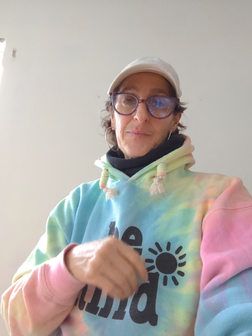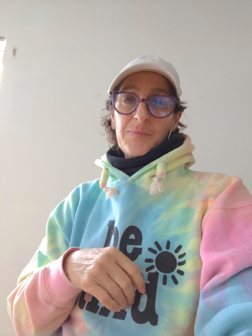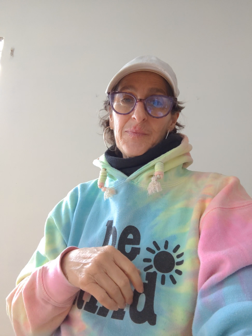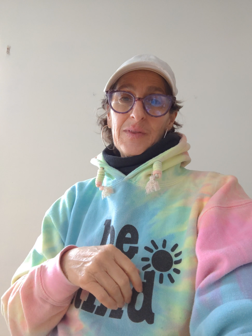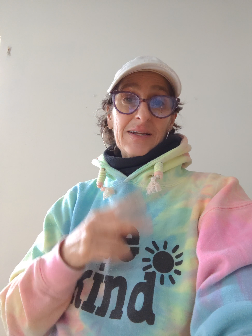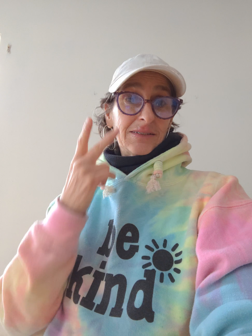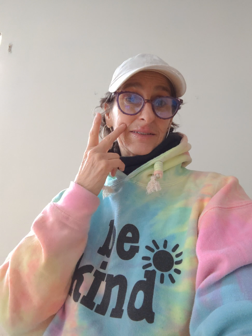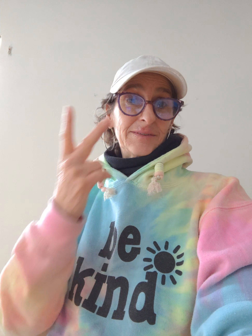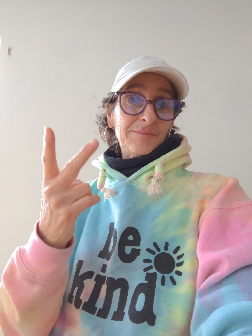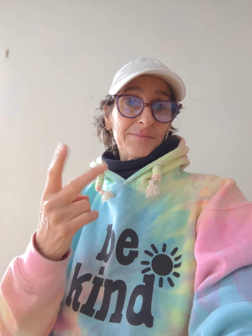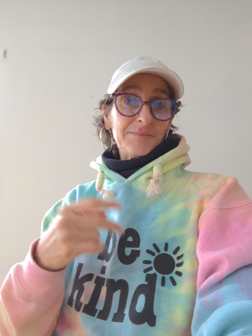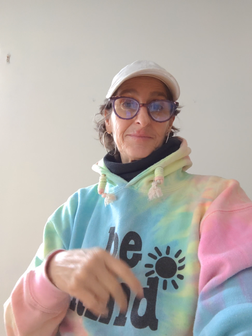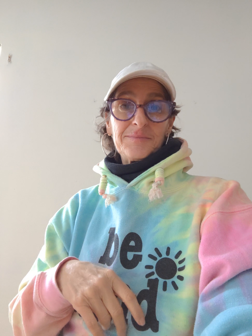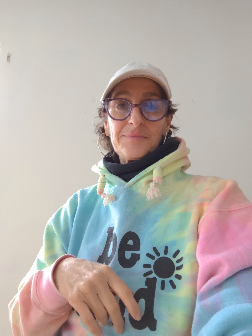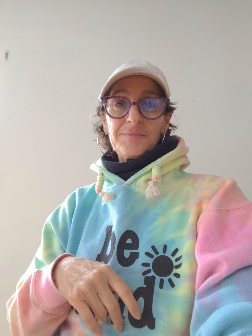see